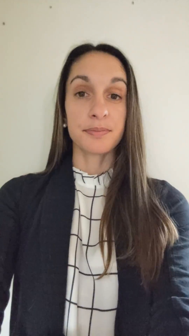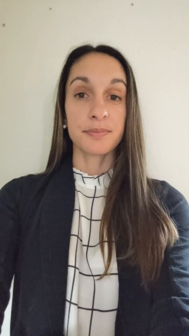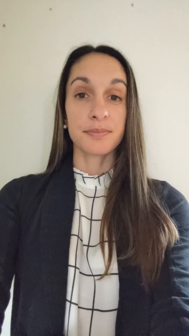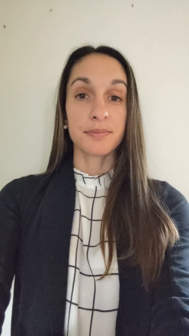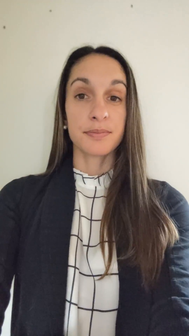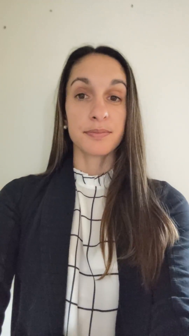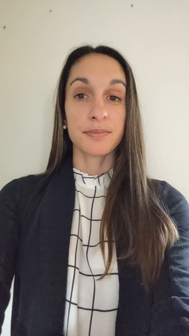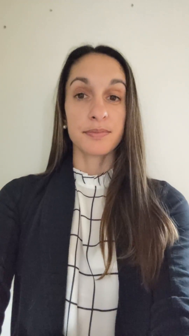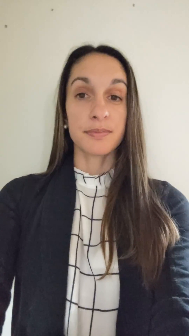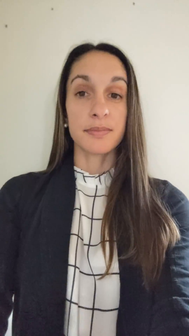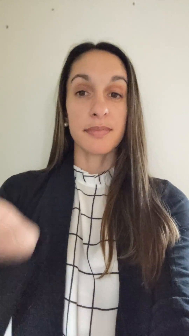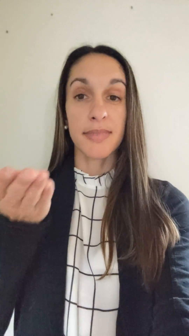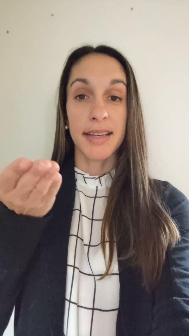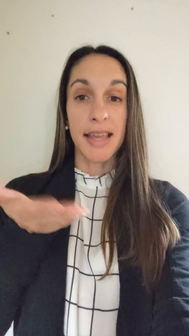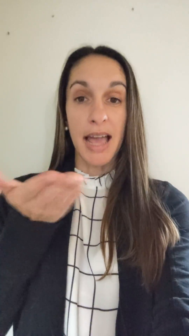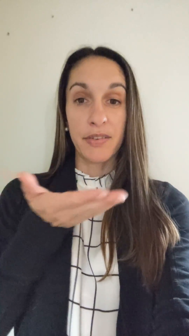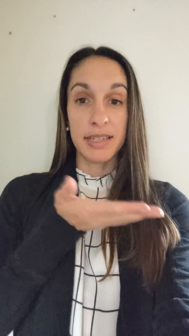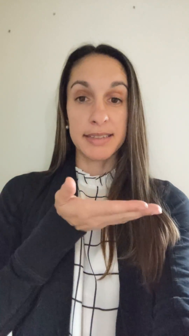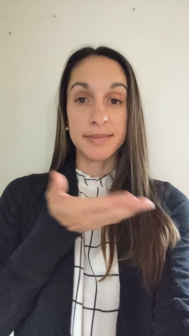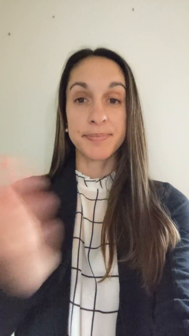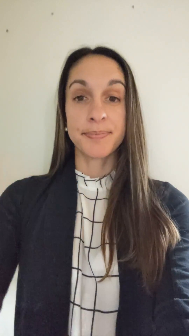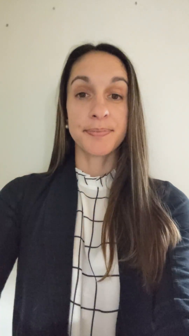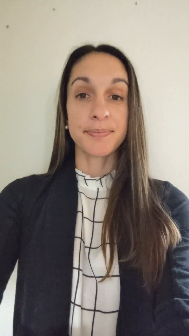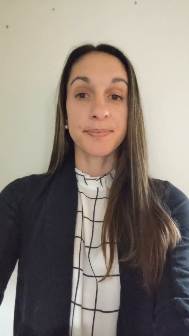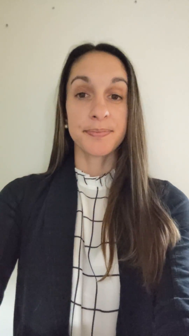carry